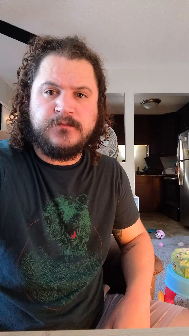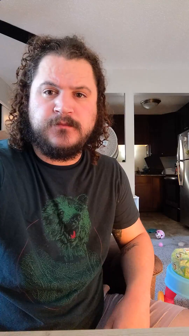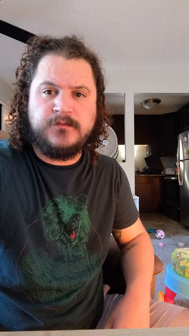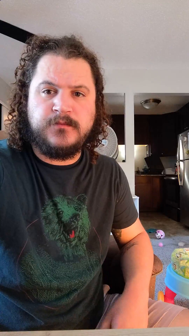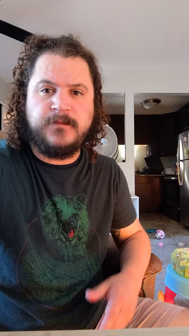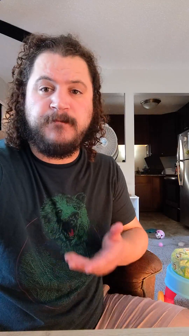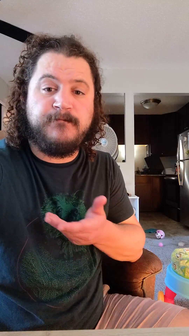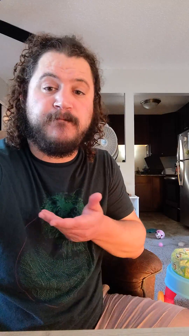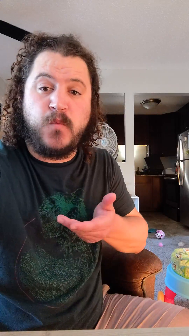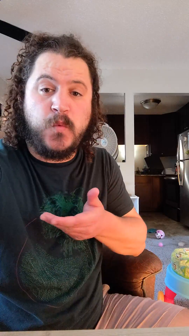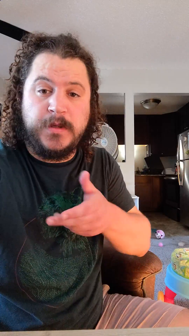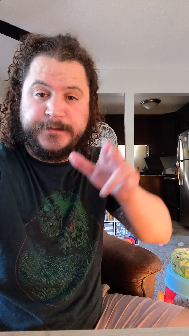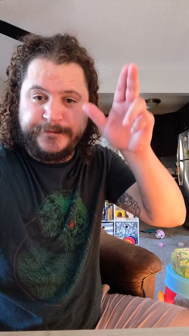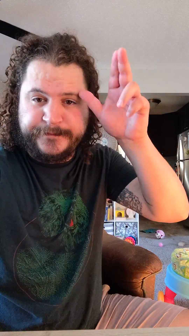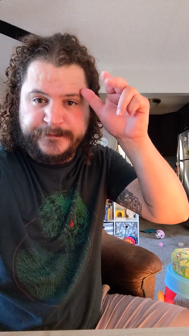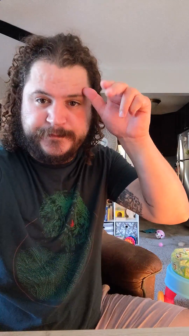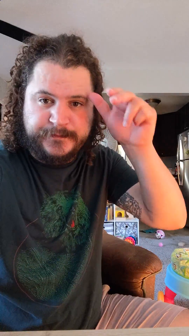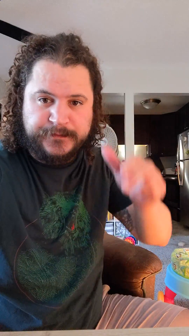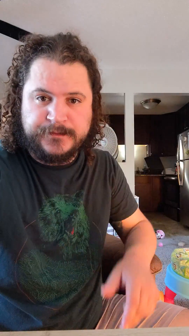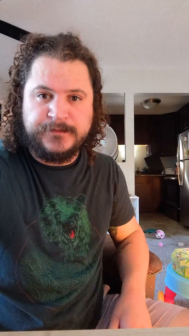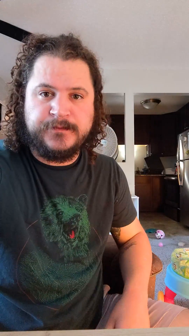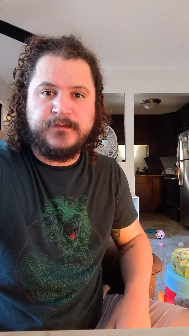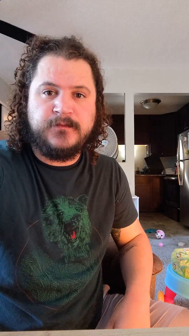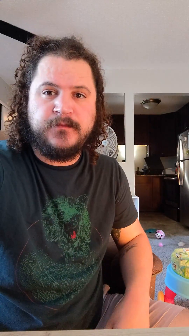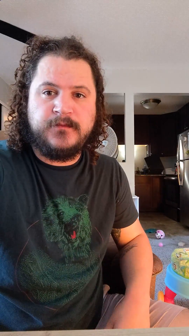pony